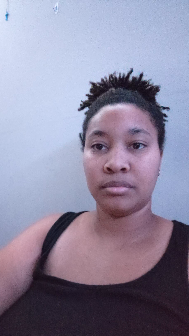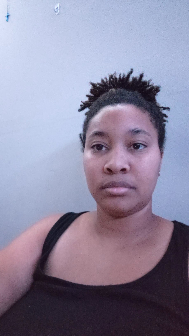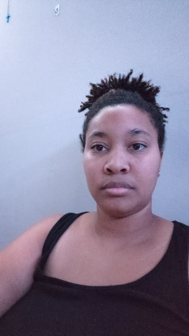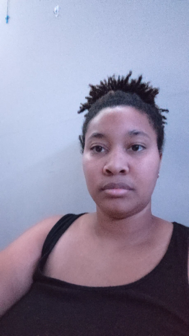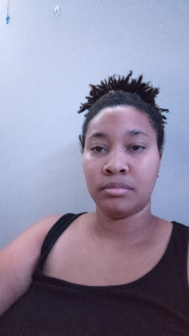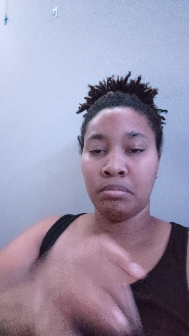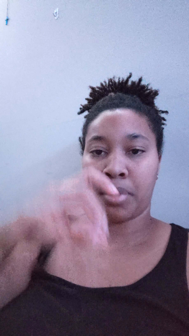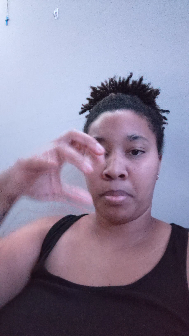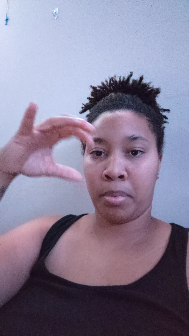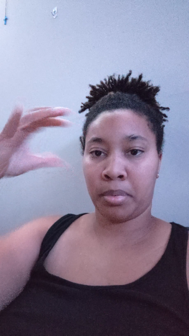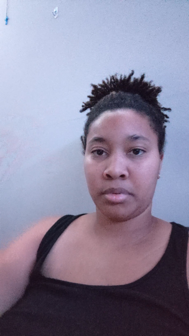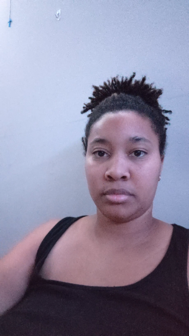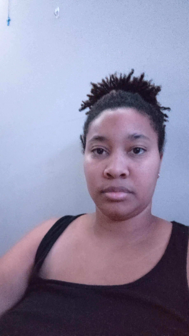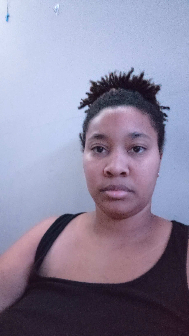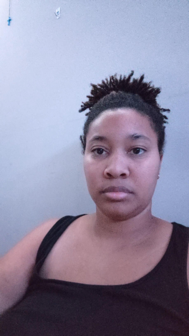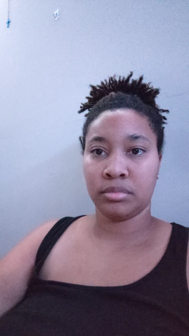bubbles